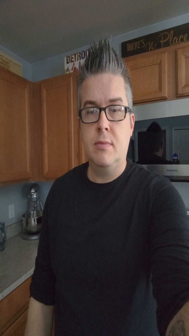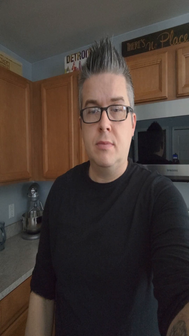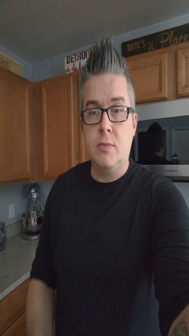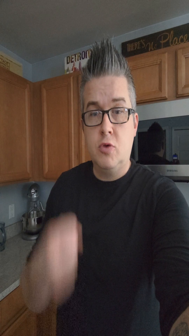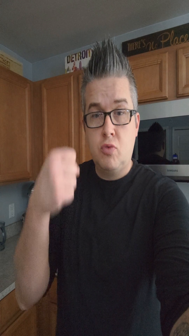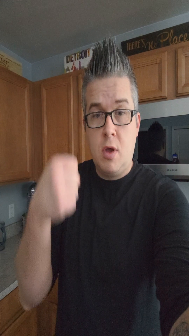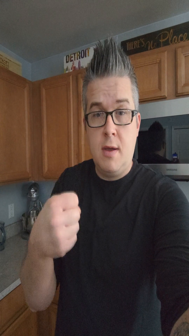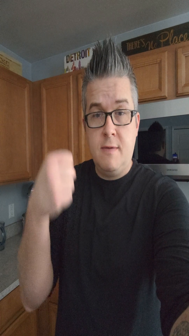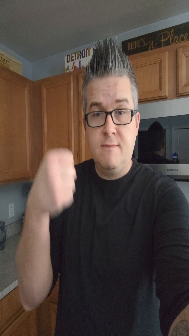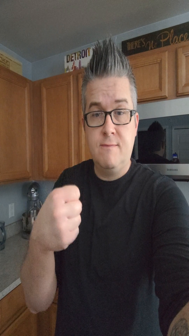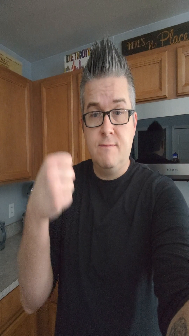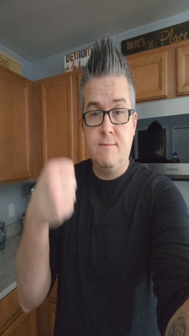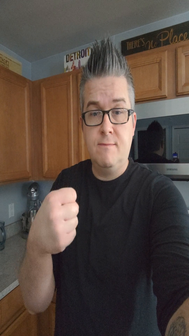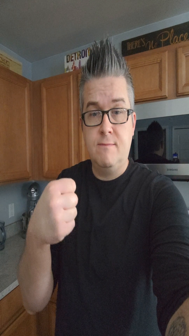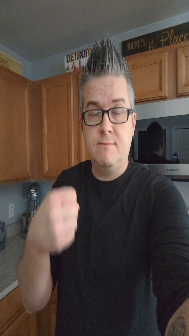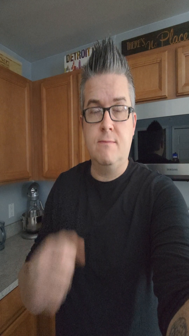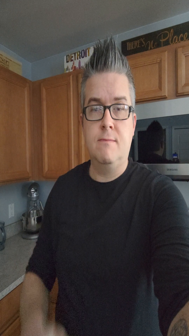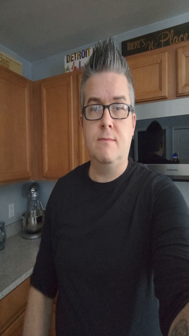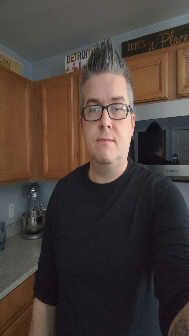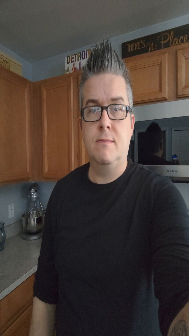car